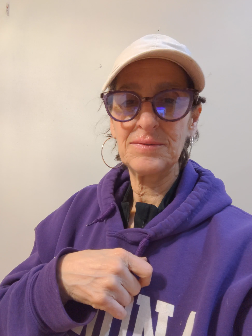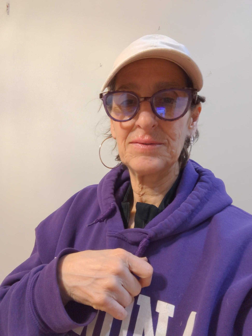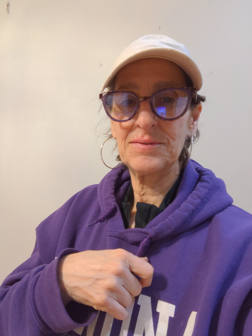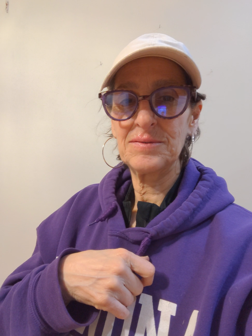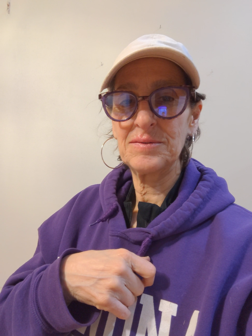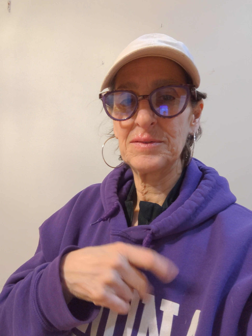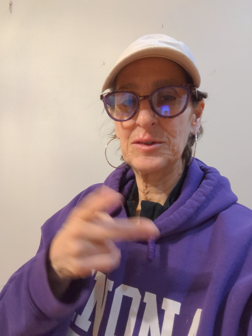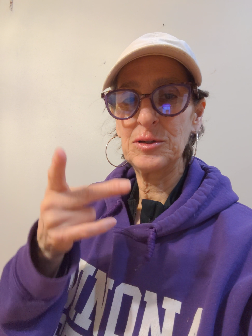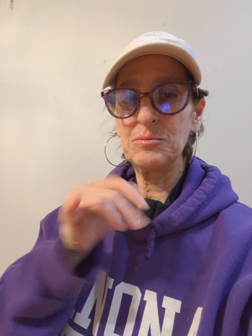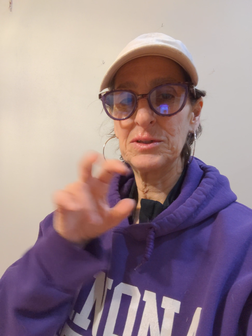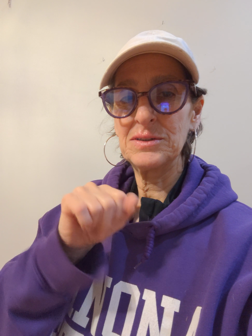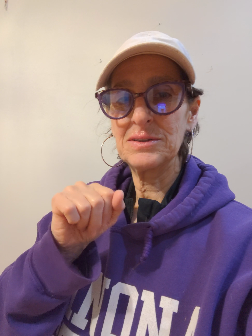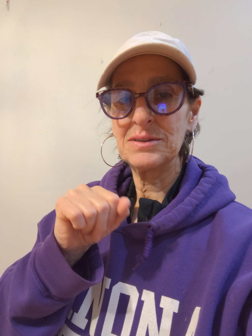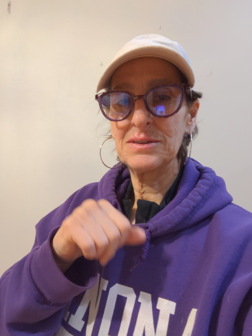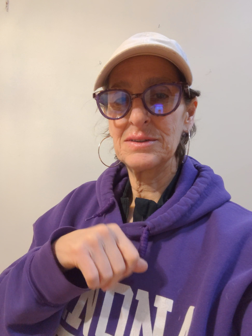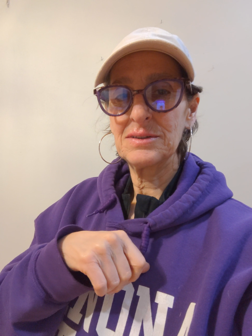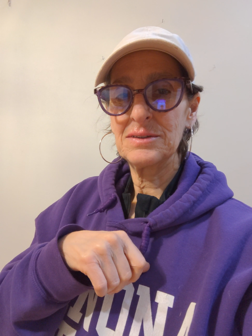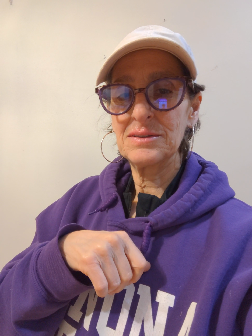pizza